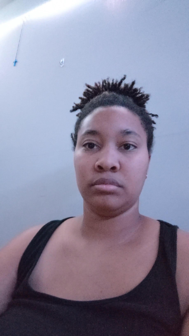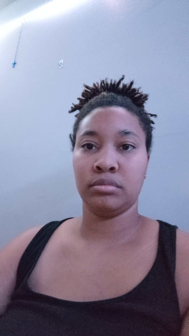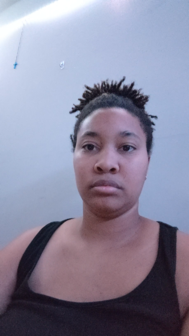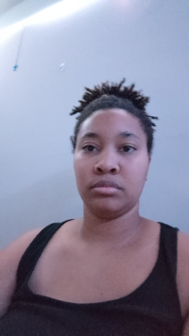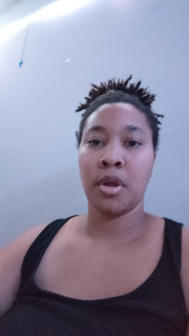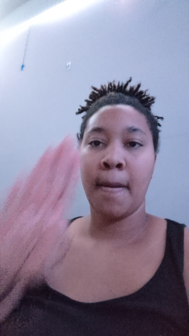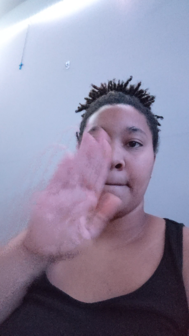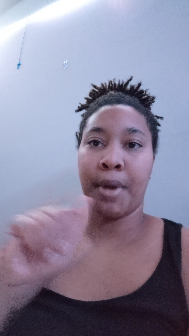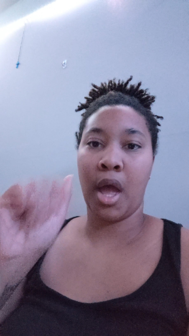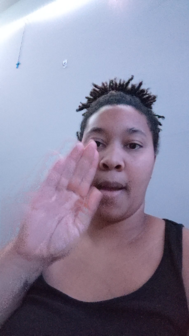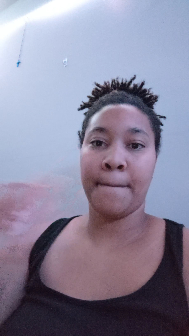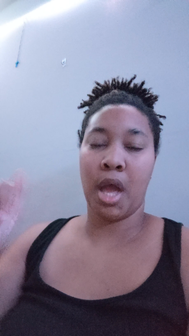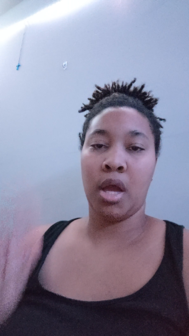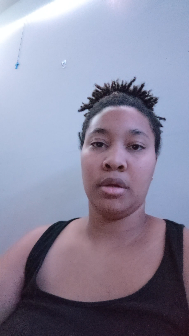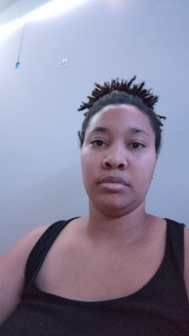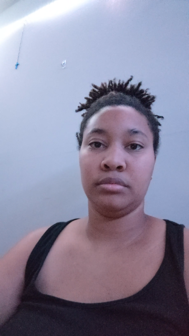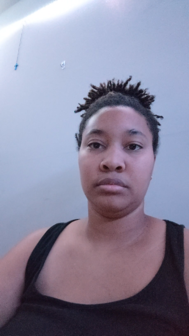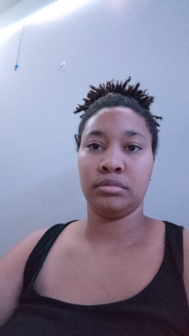baa baa